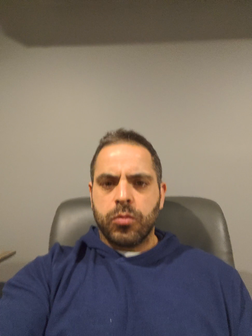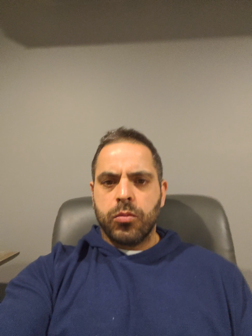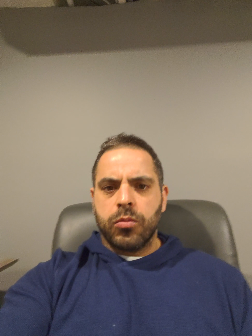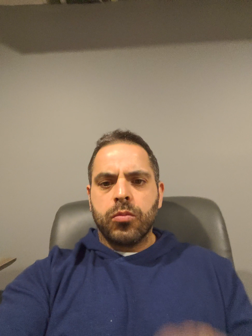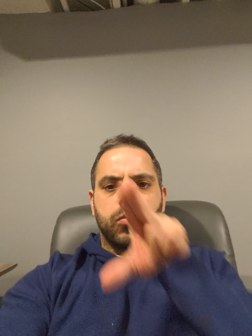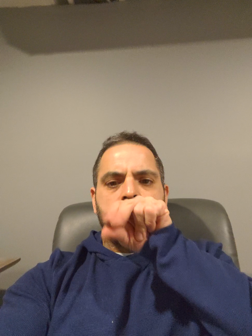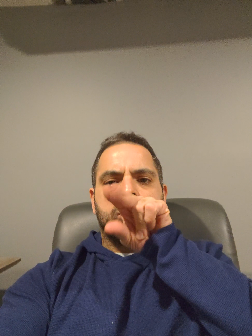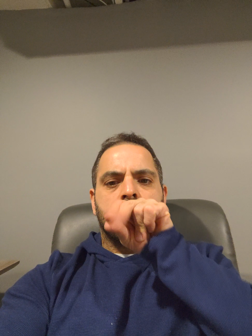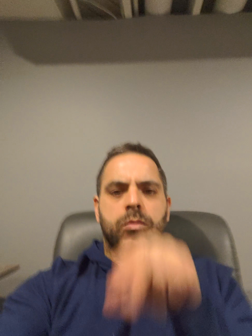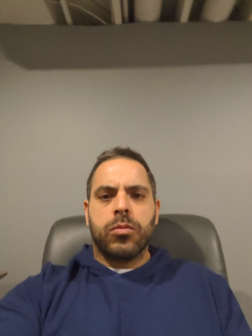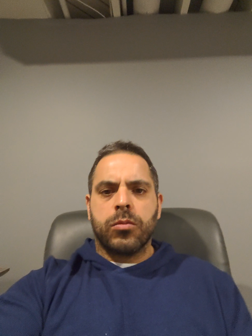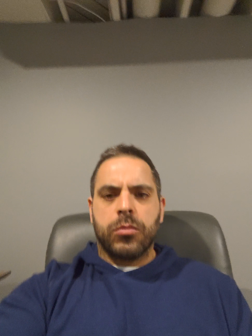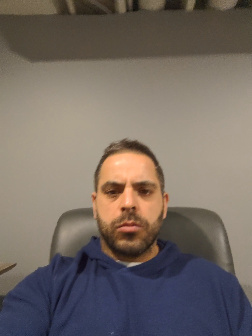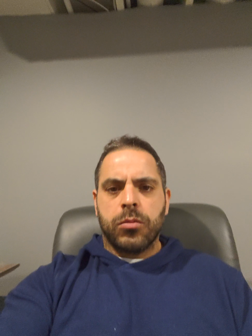duck